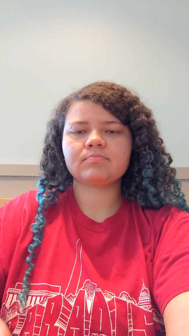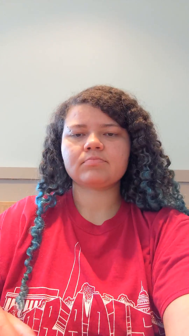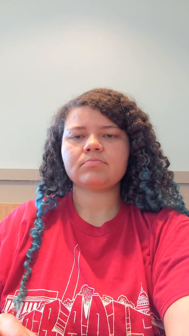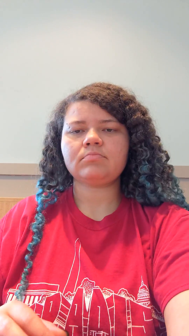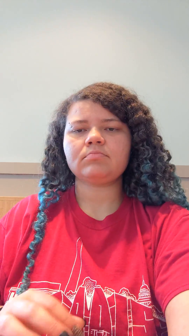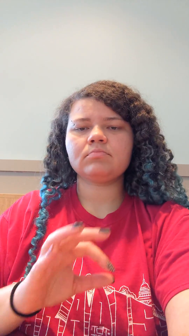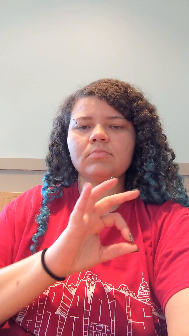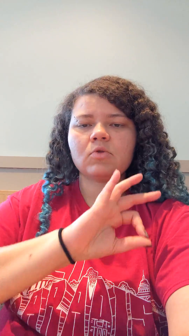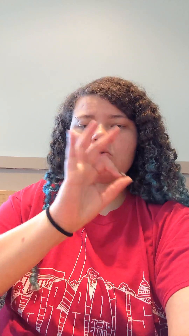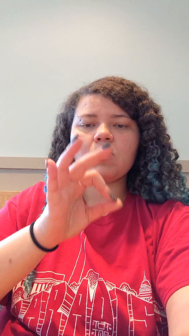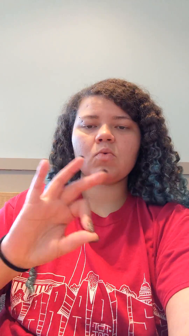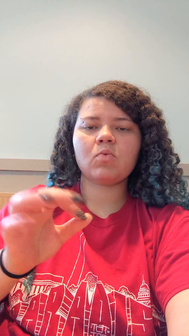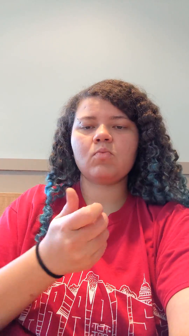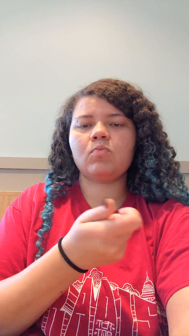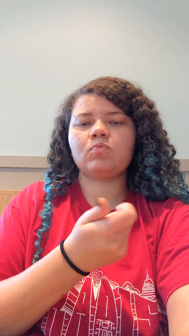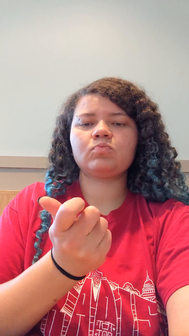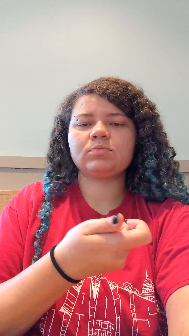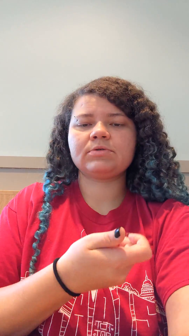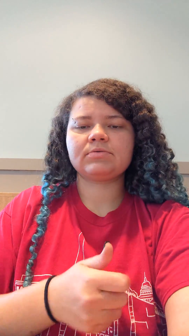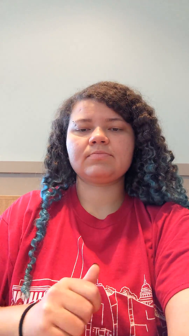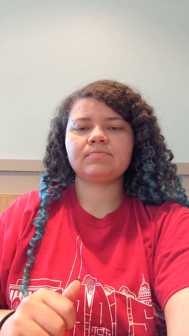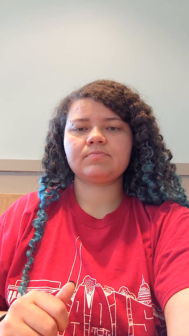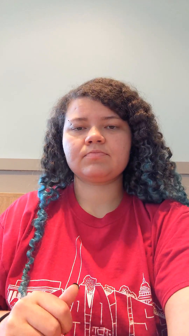hose